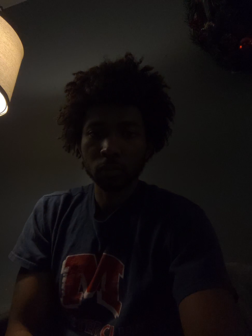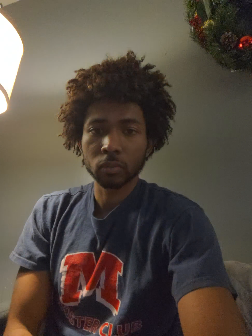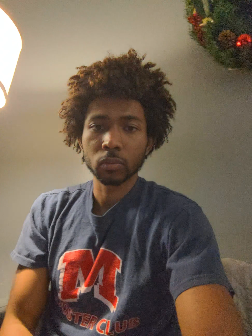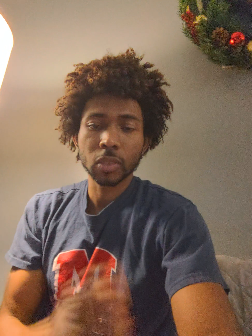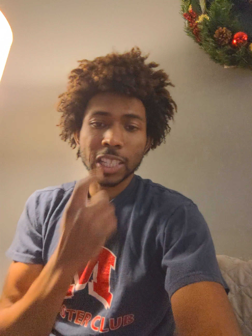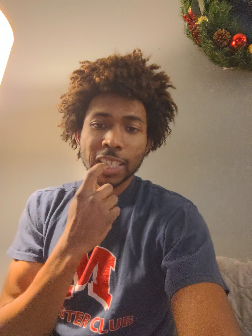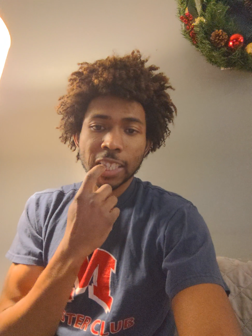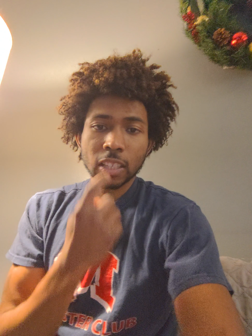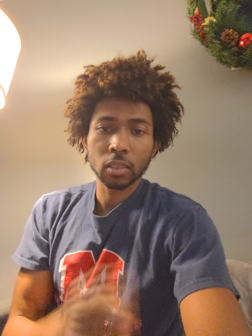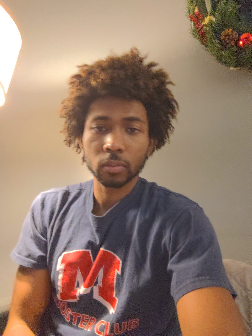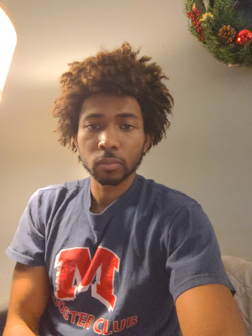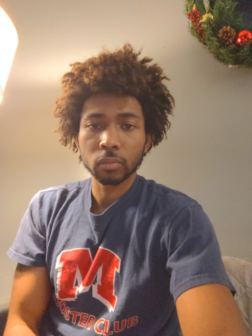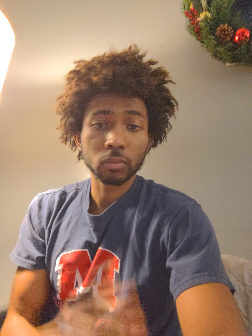tooth